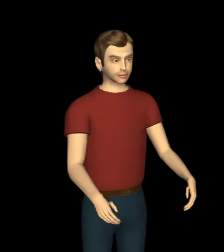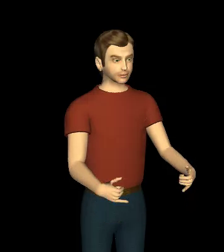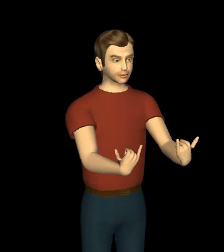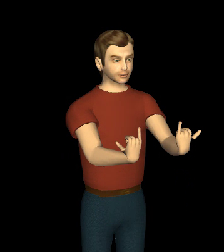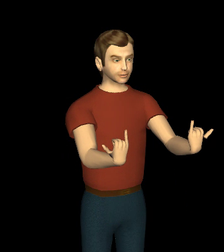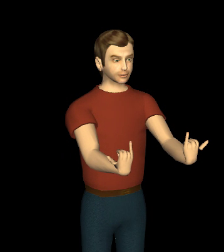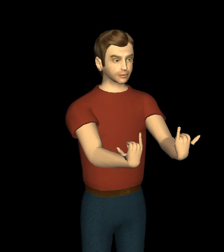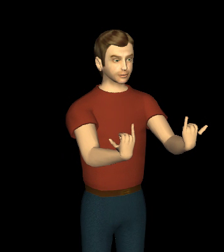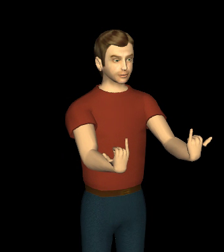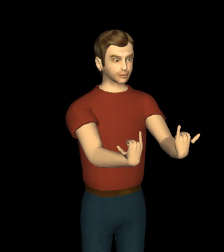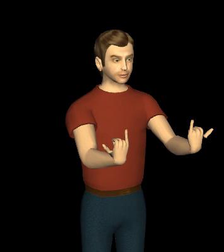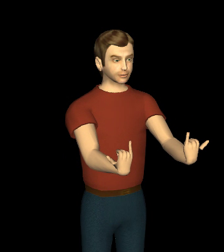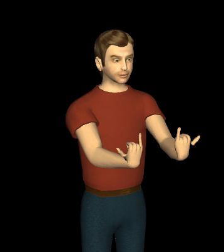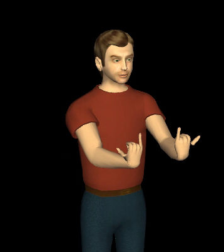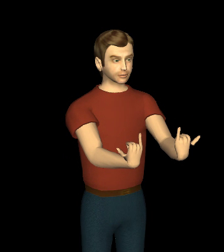يلعب